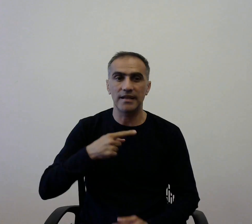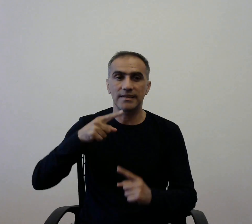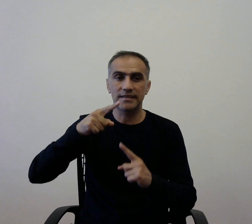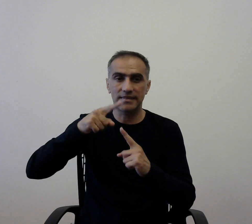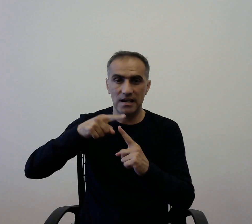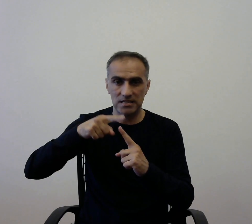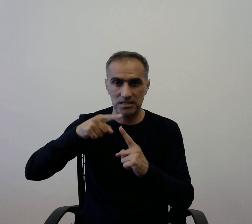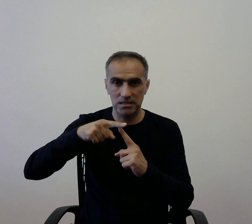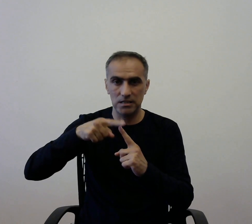taksi